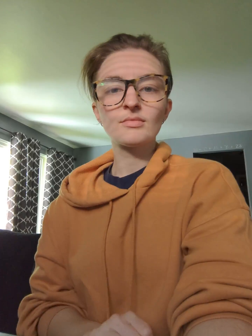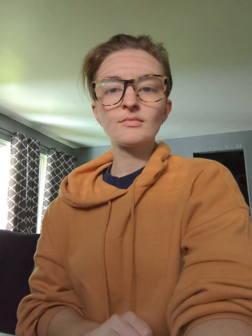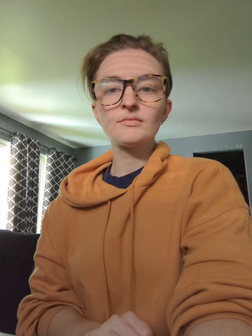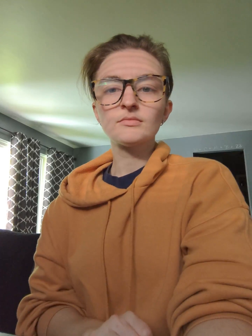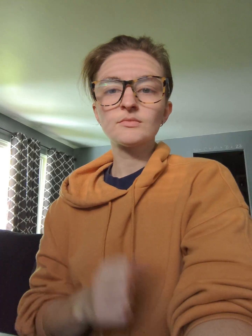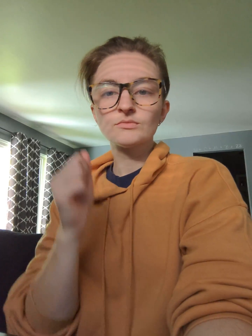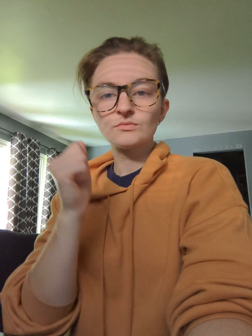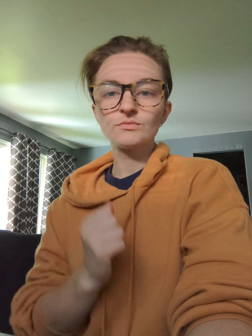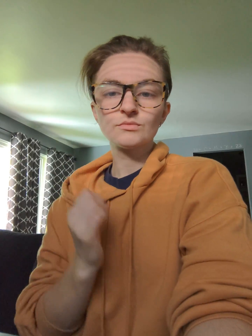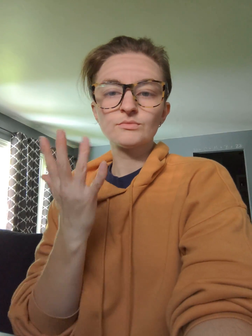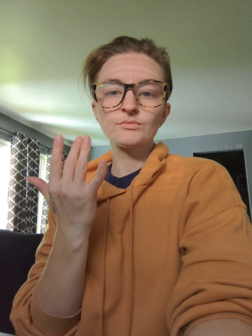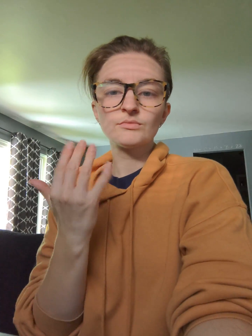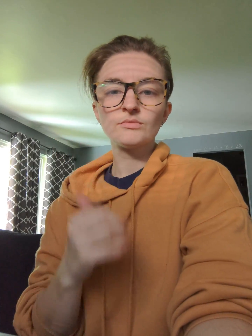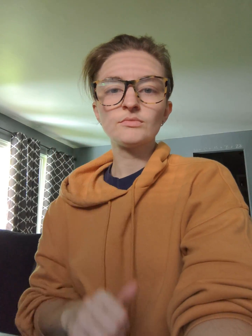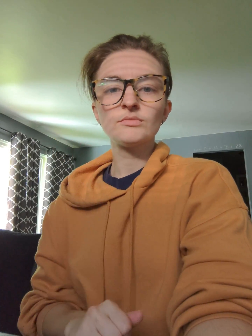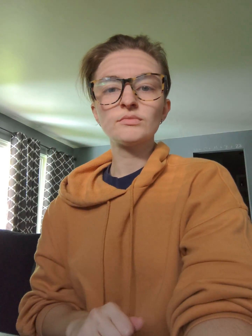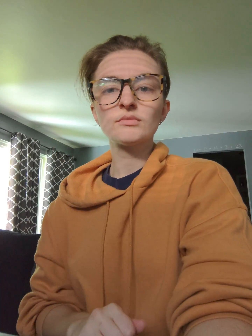gloves